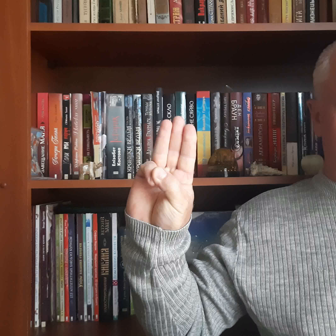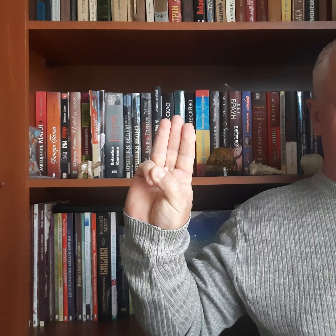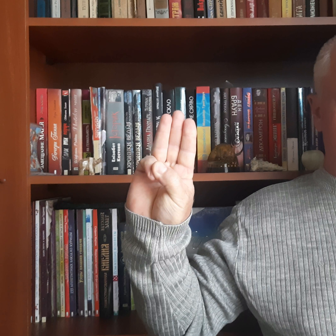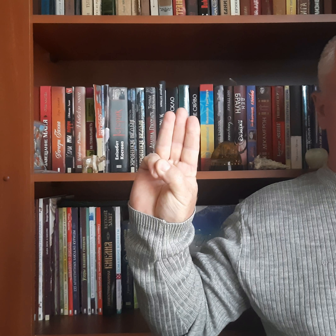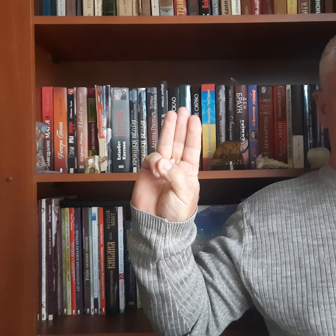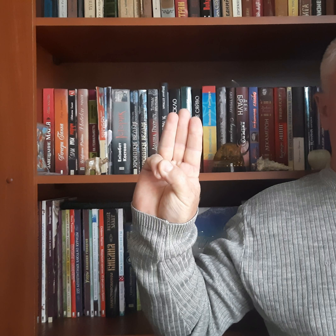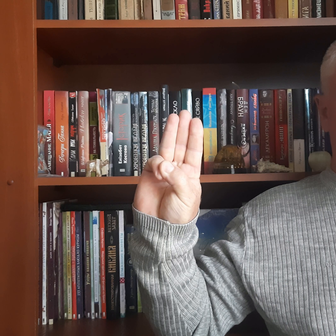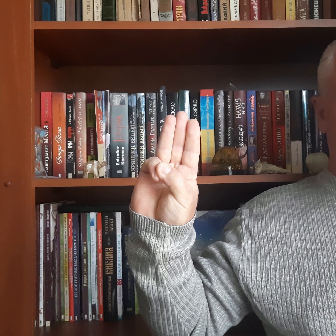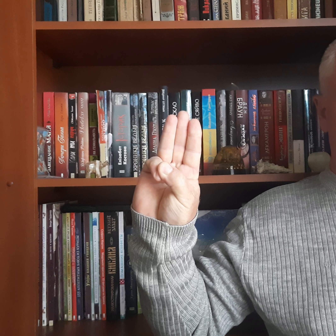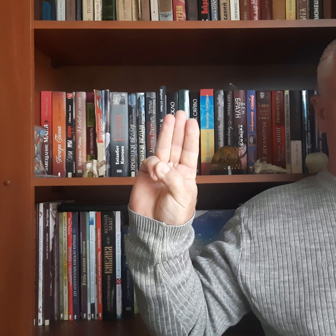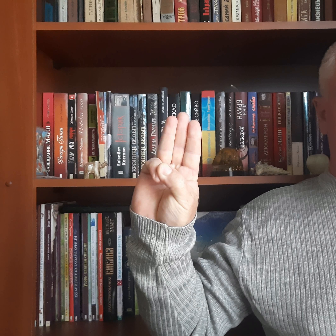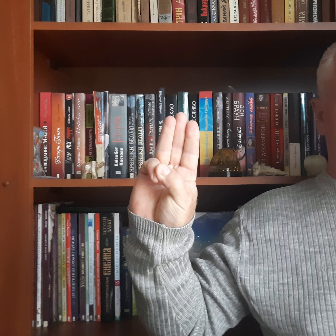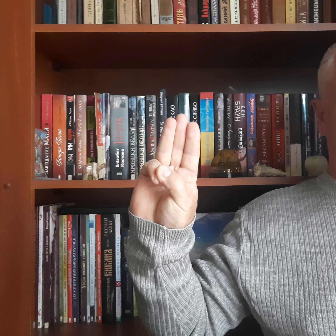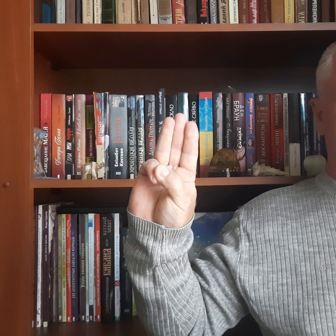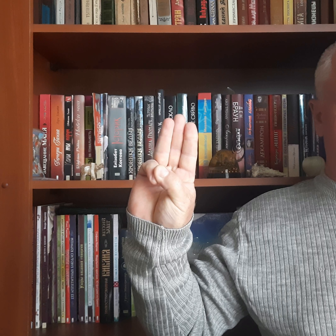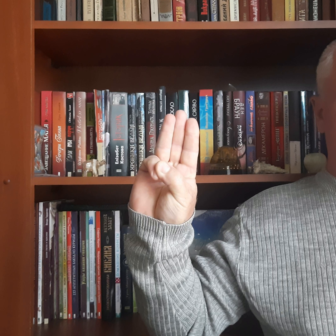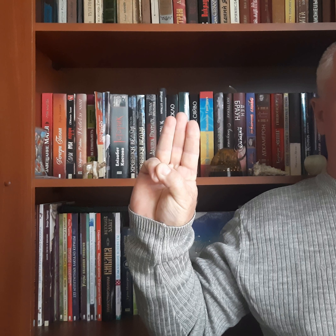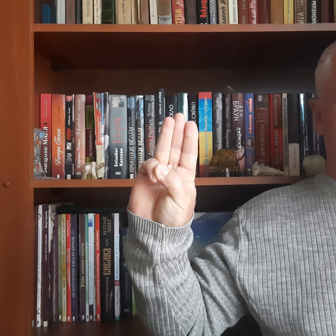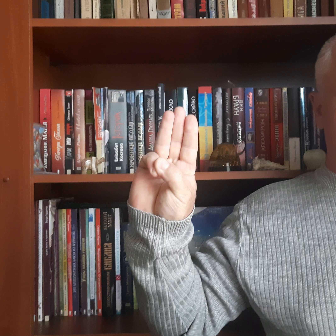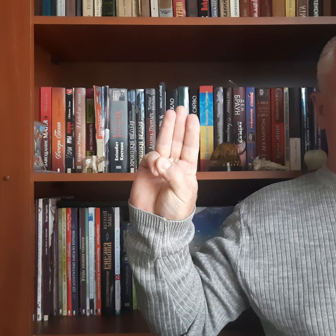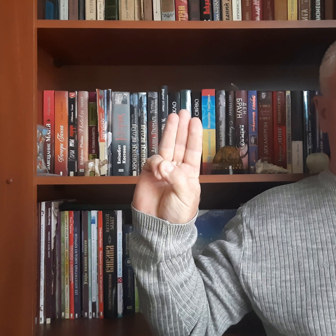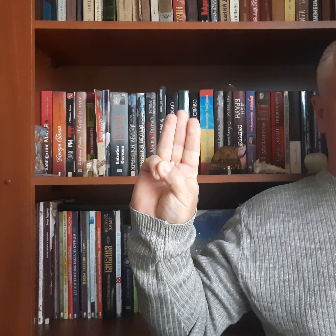Ш